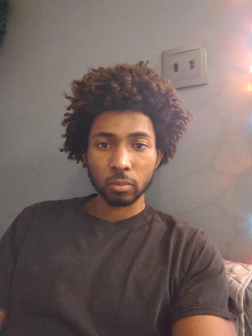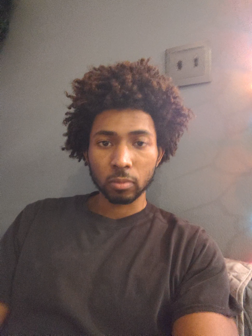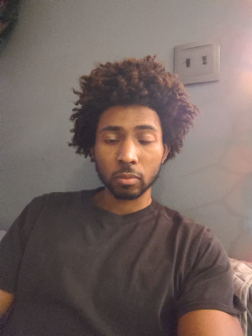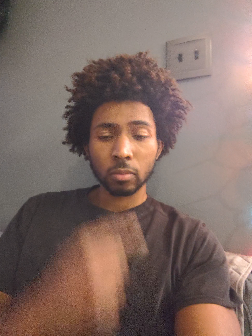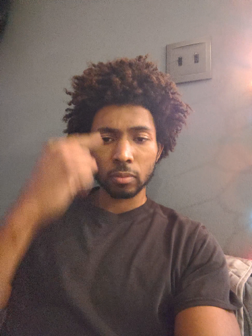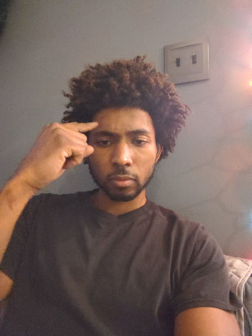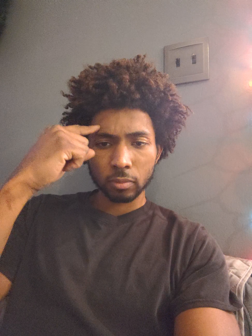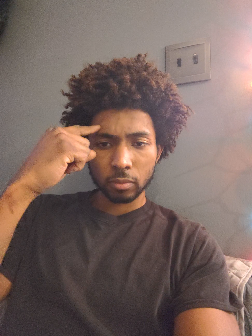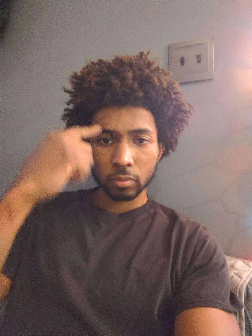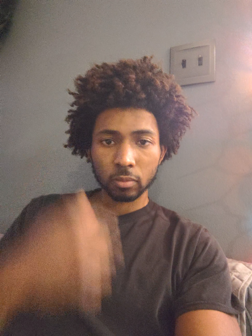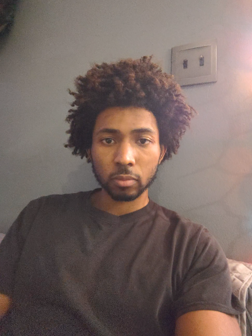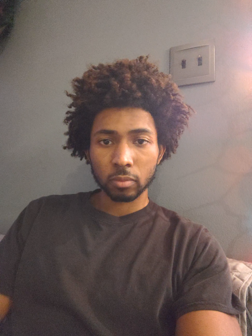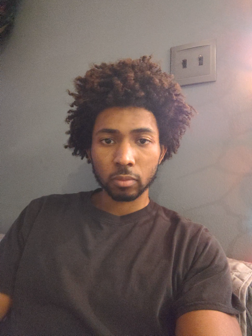think